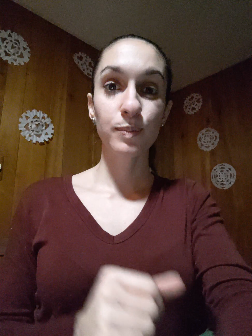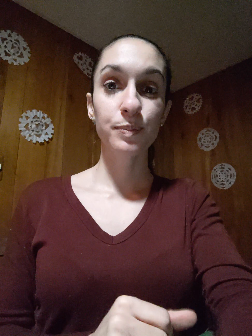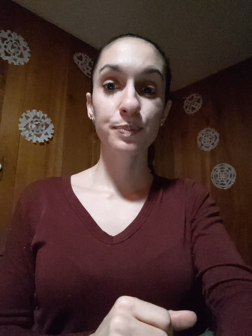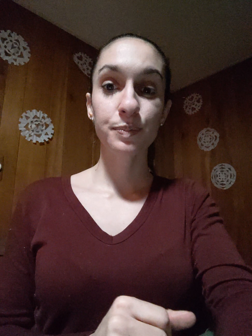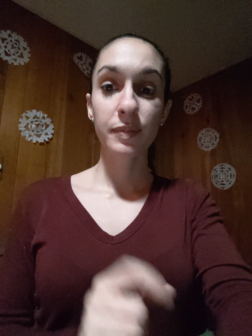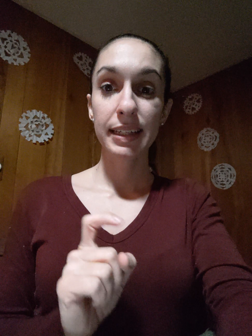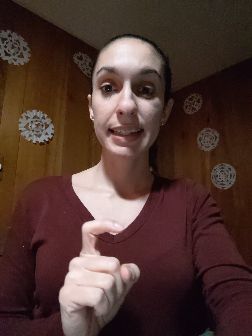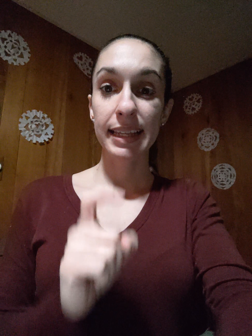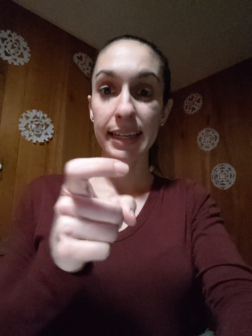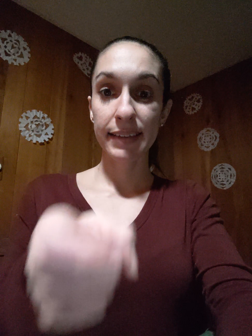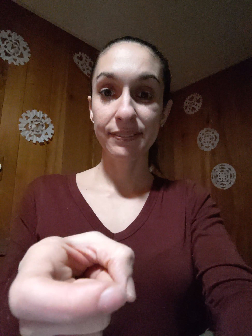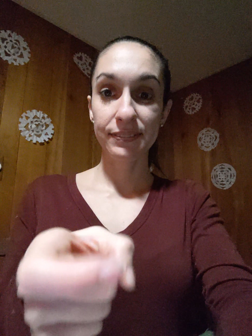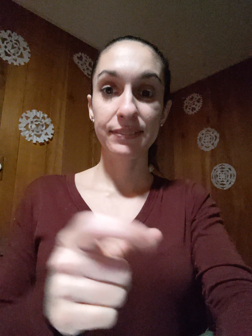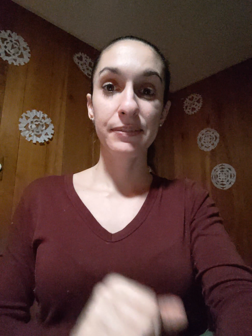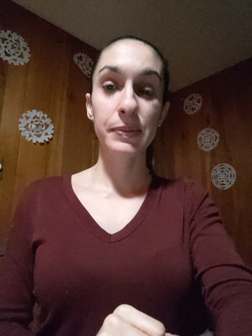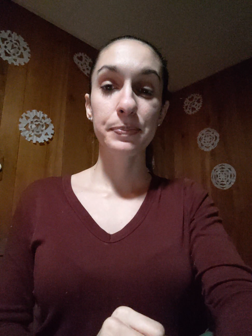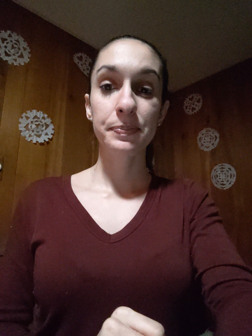give